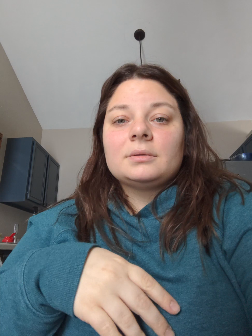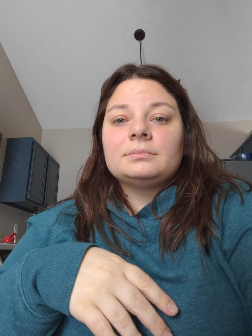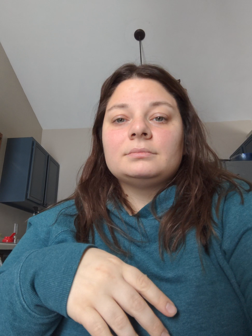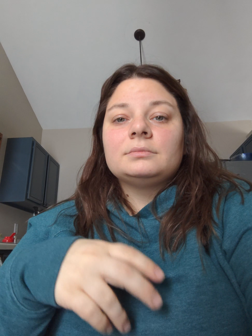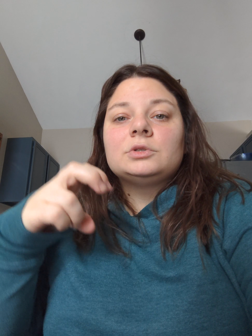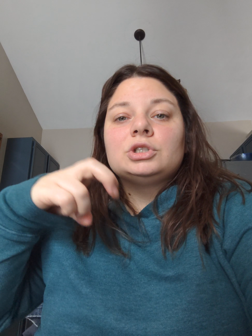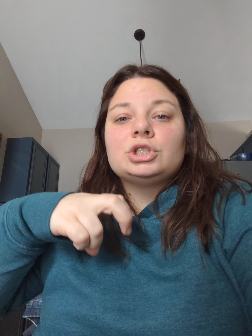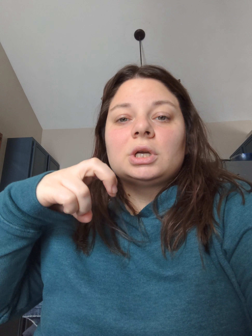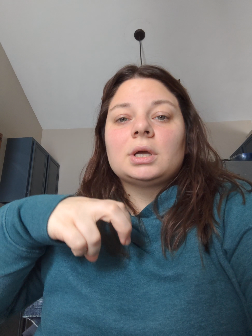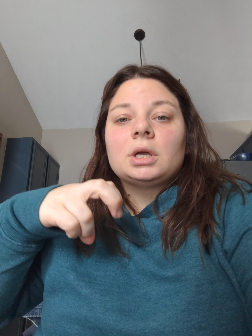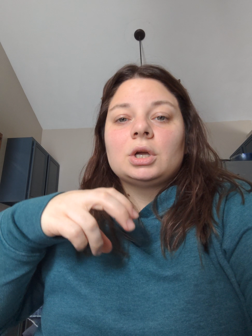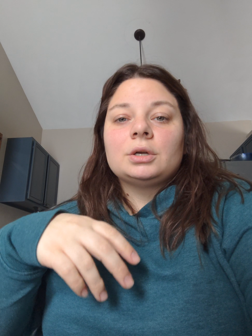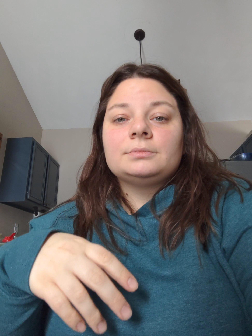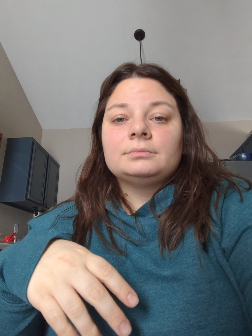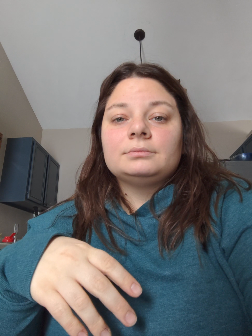chair